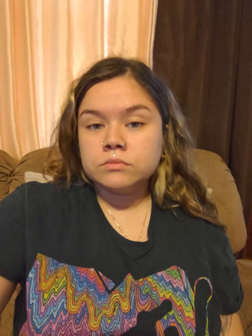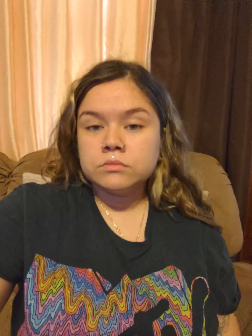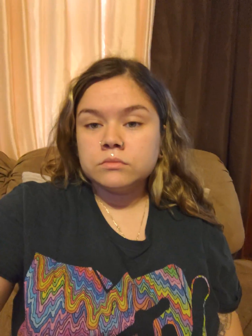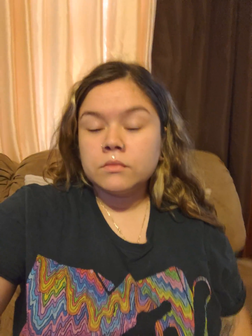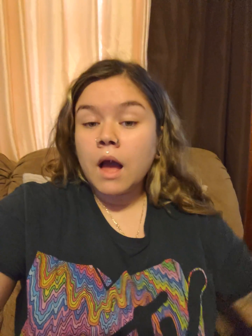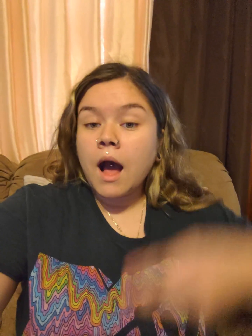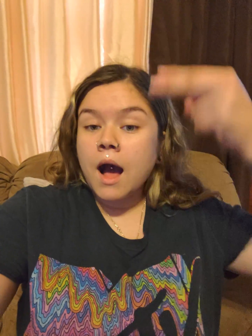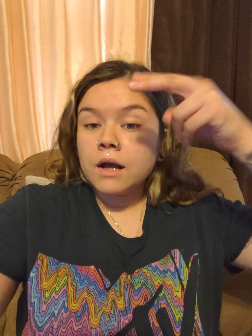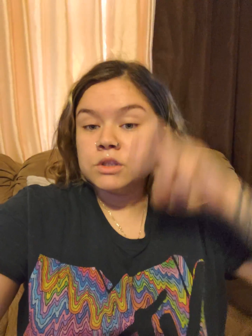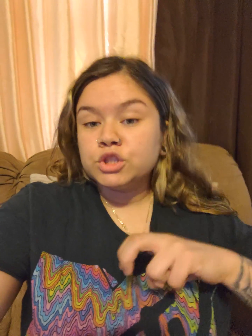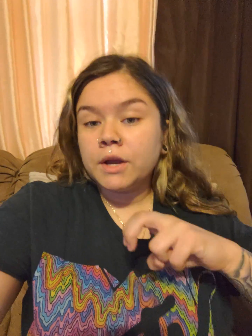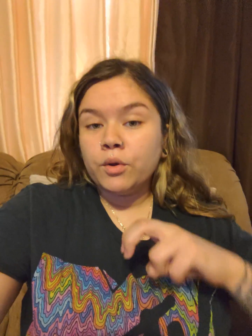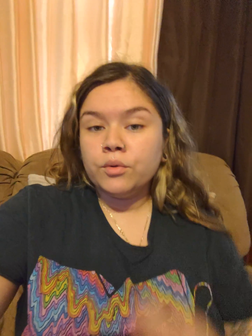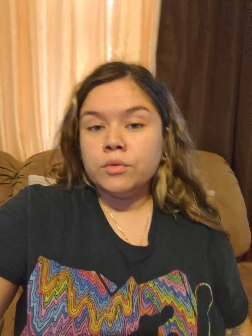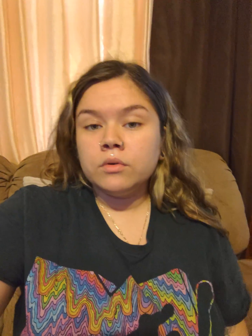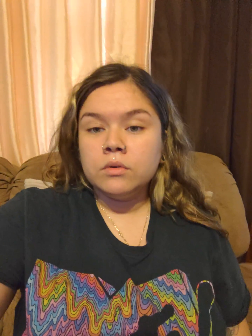high chair